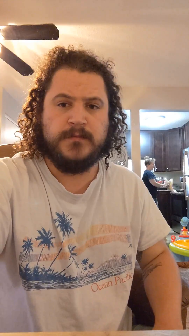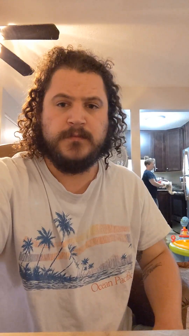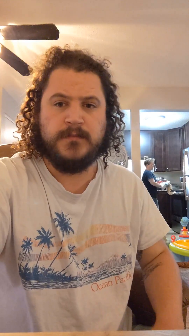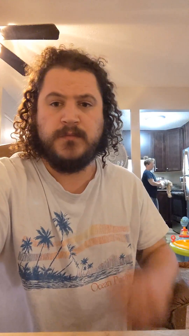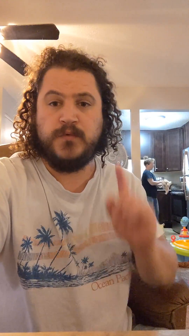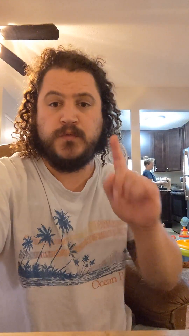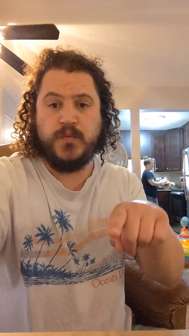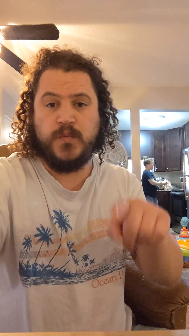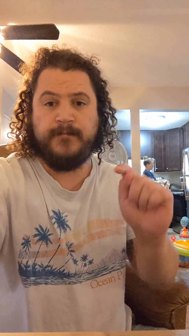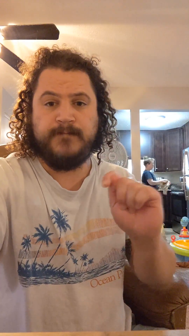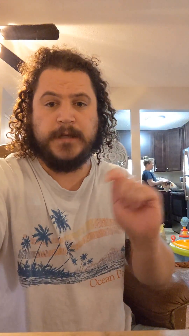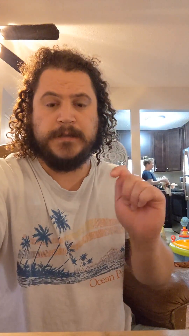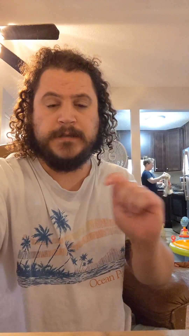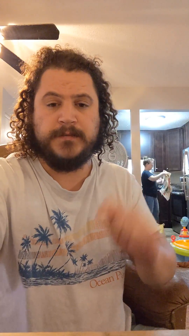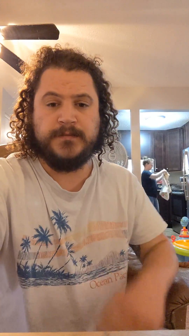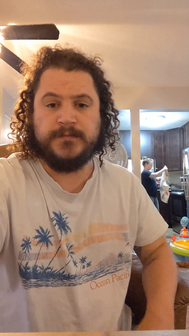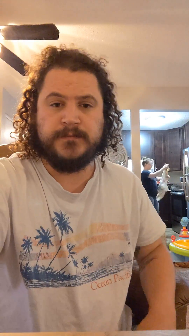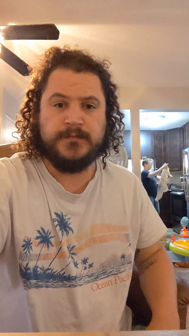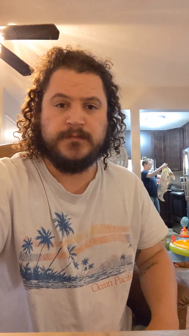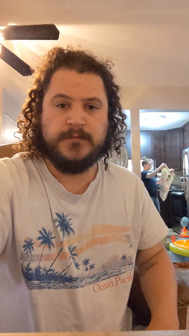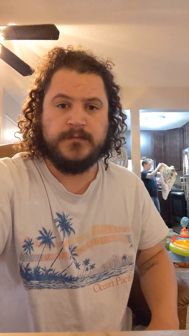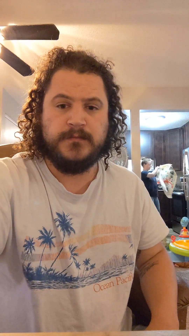go potty